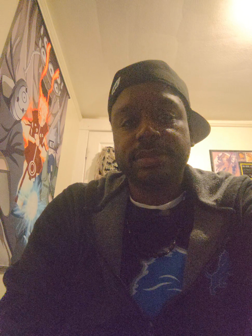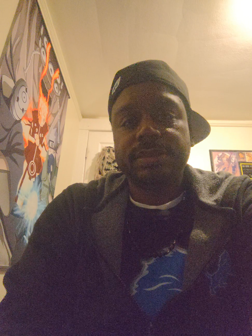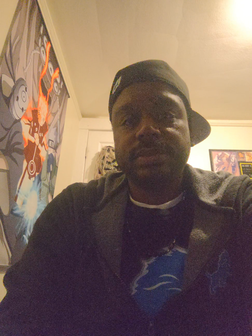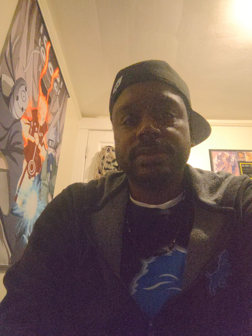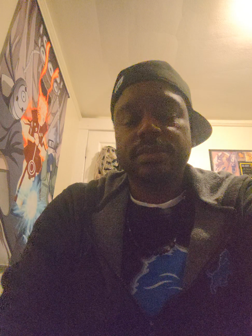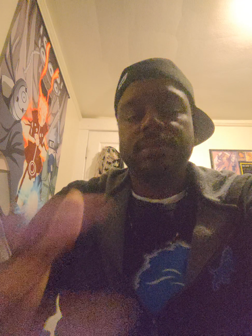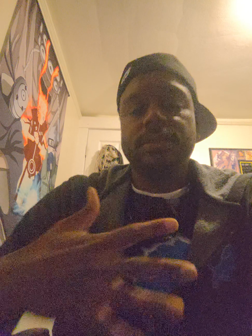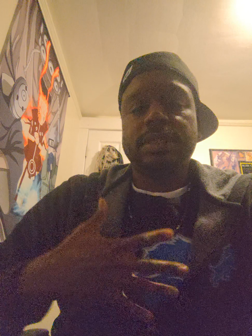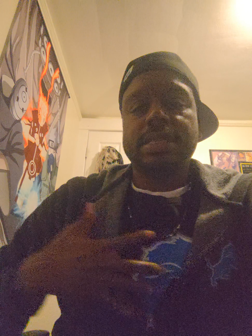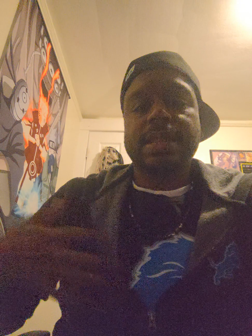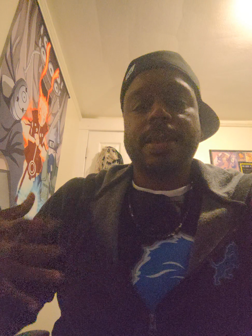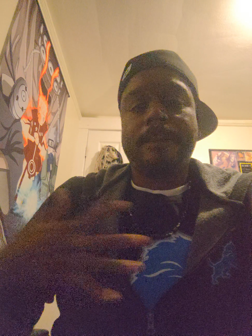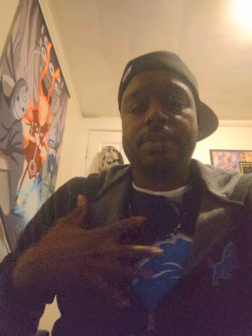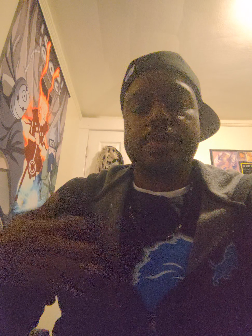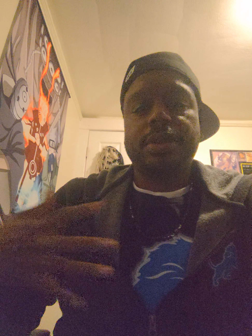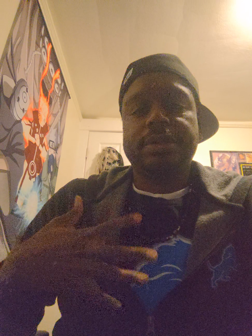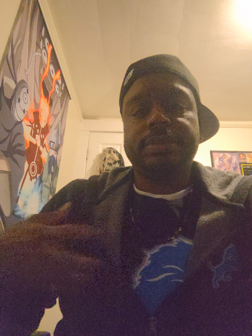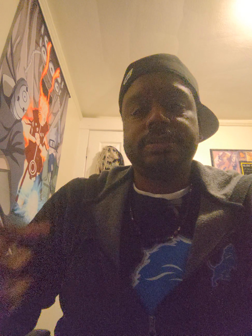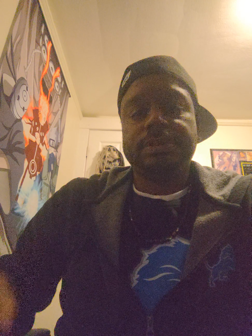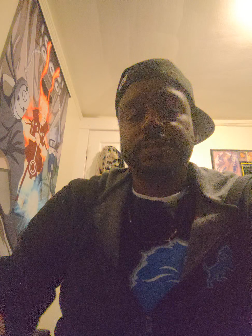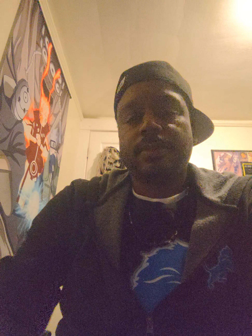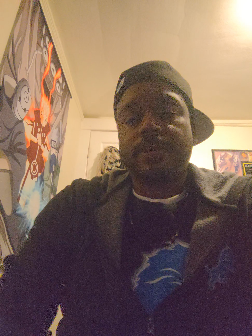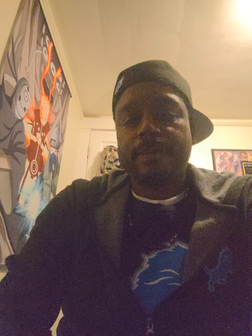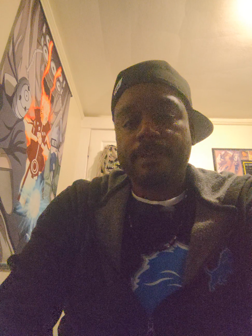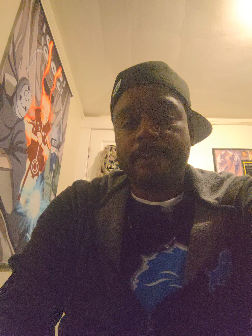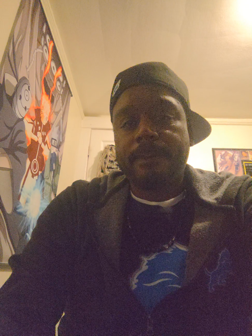zebra